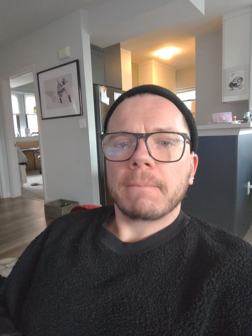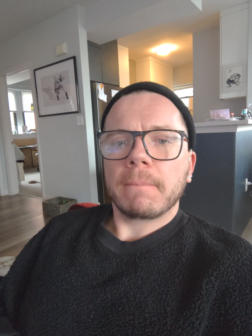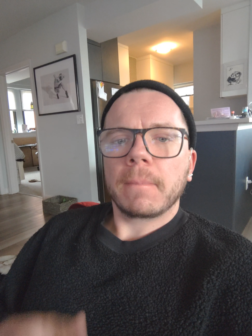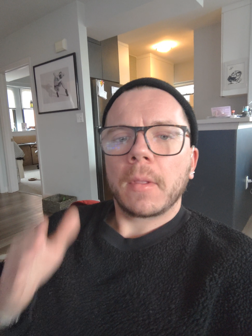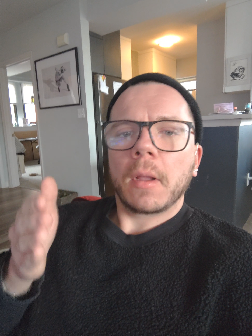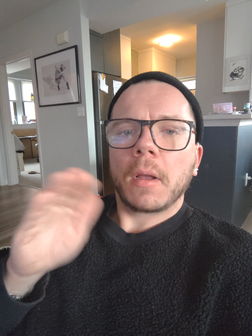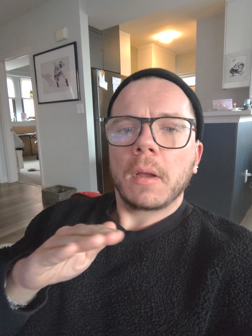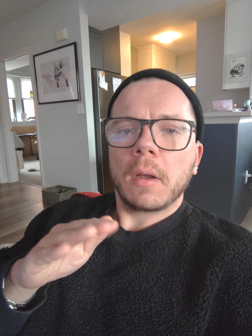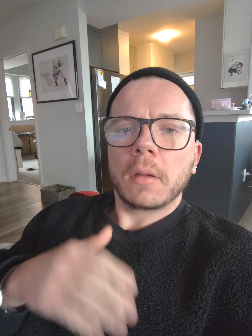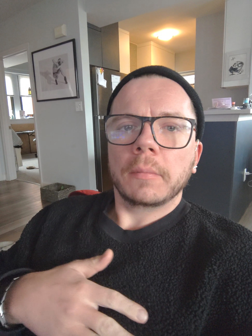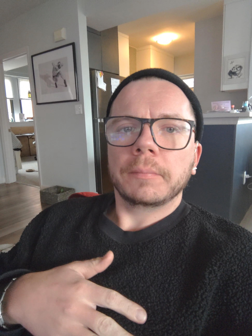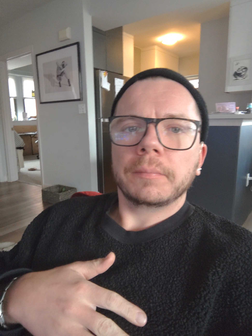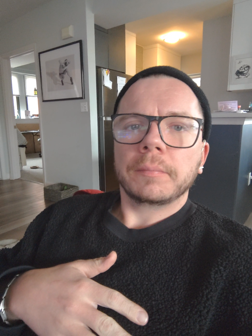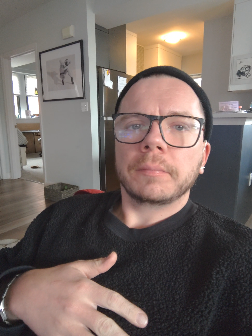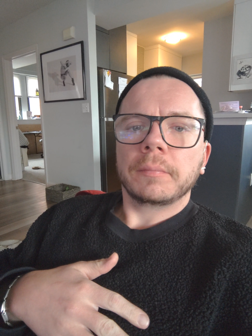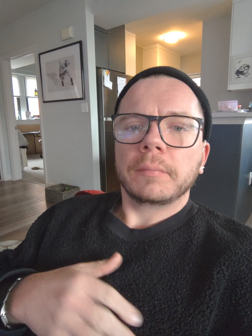on